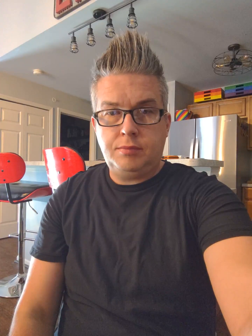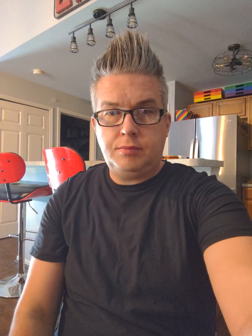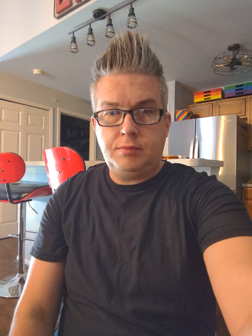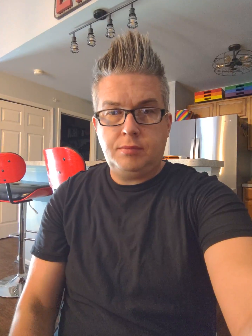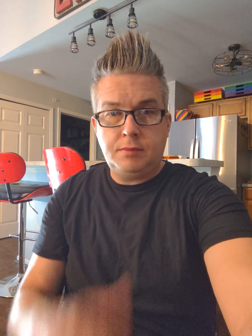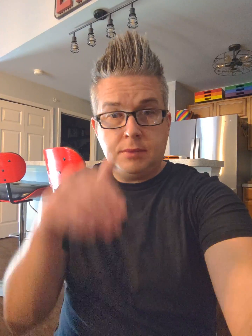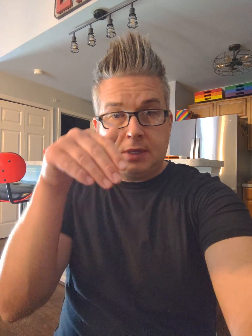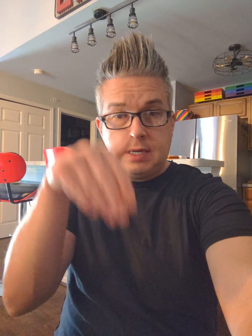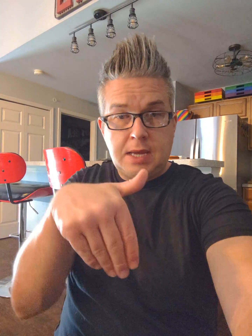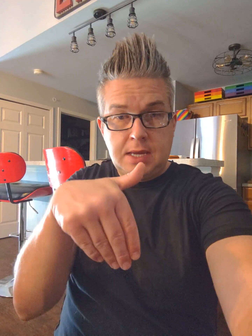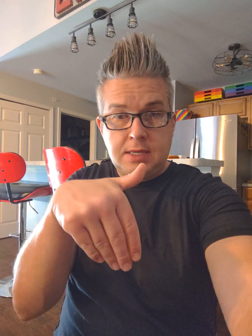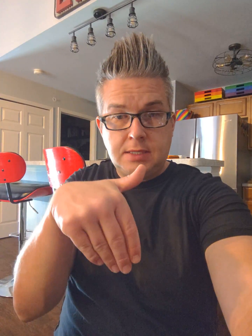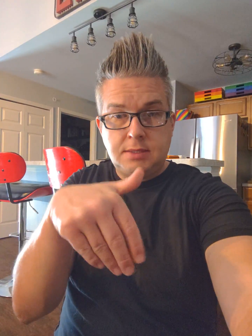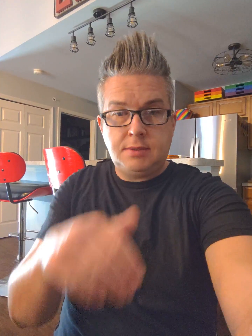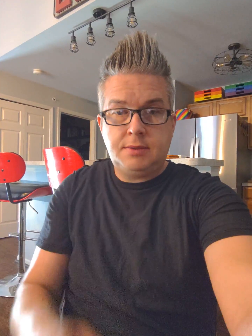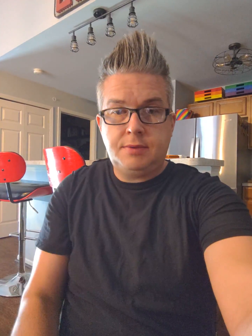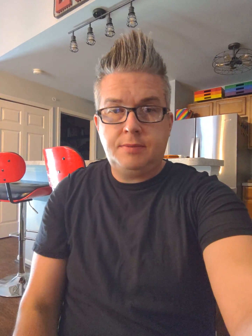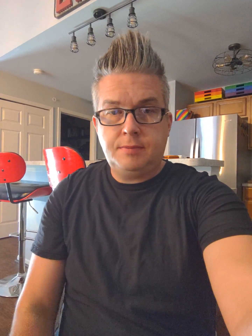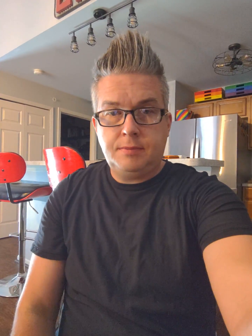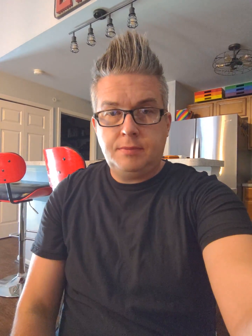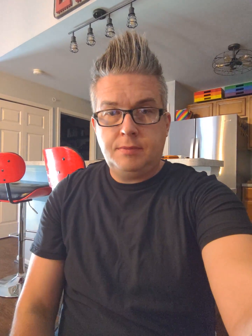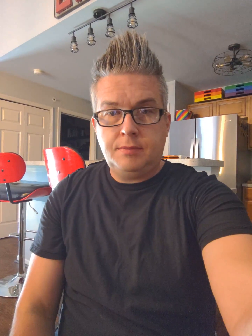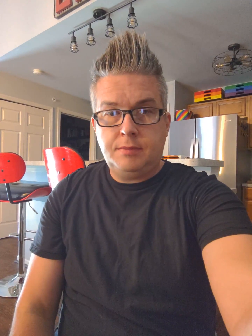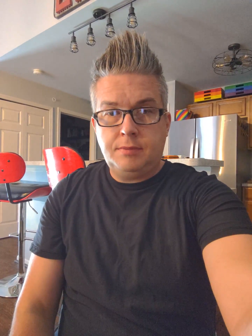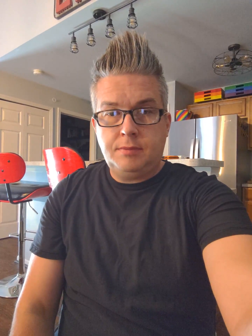night night